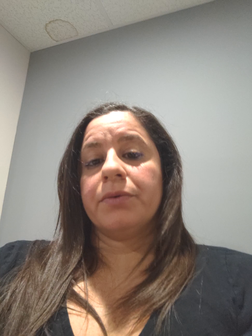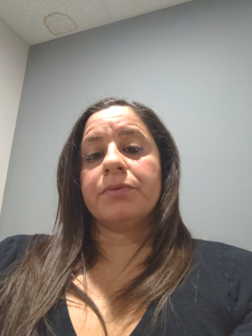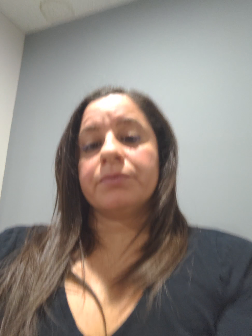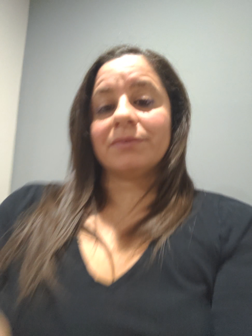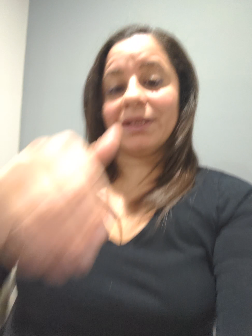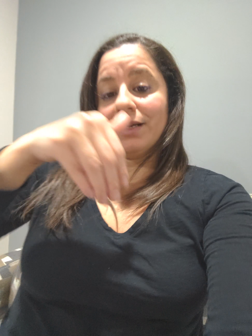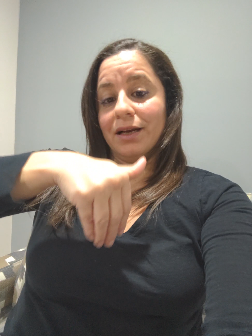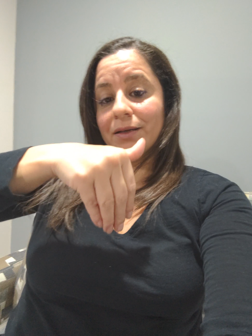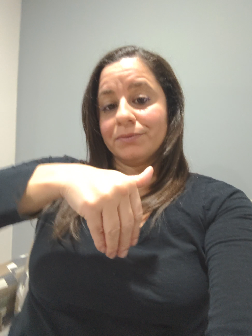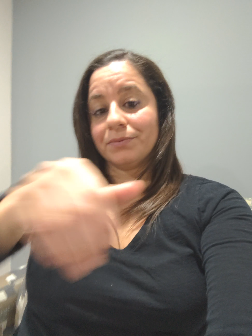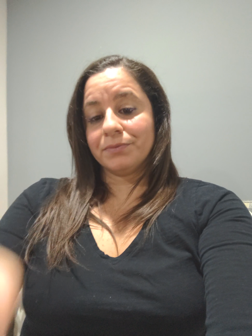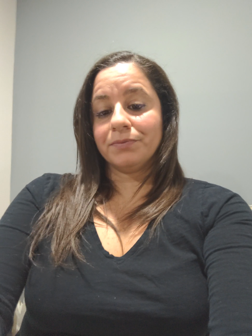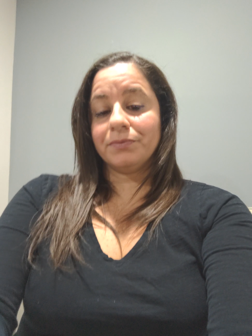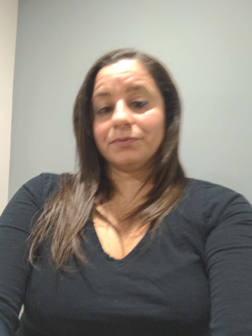night